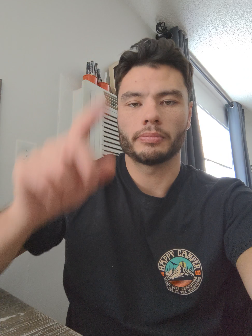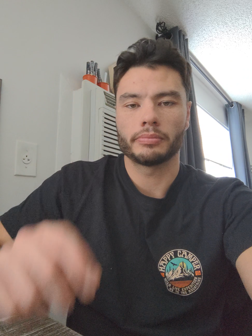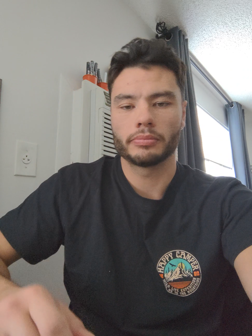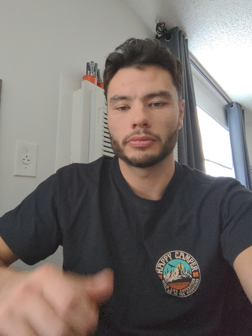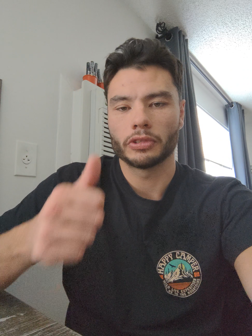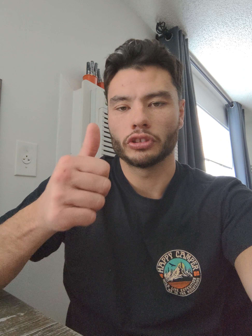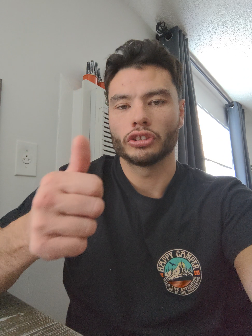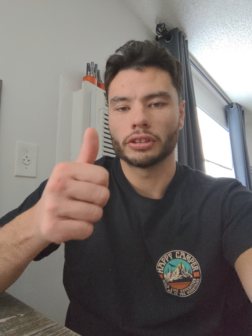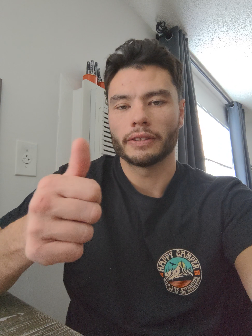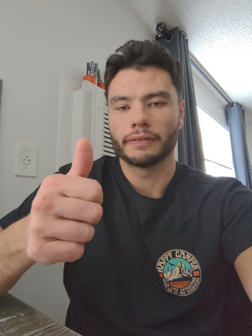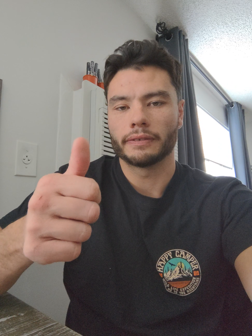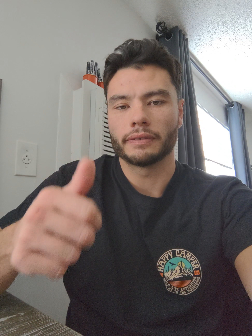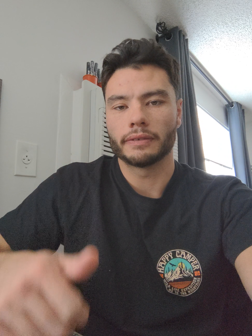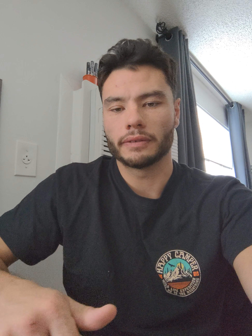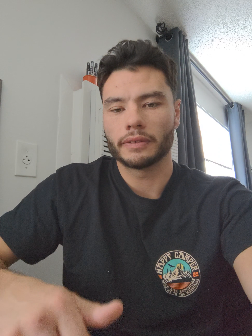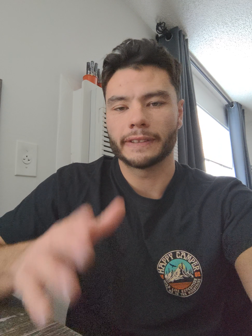yourself